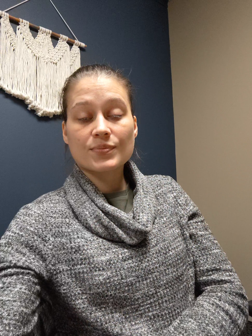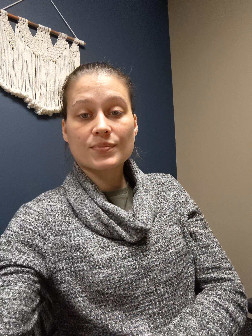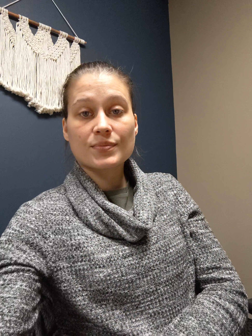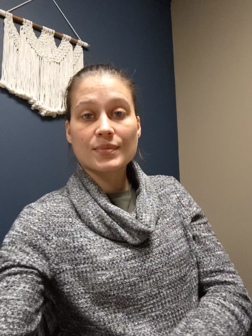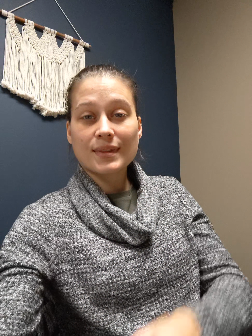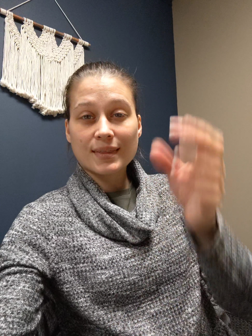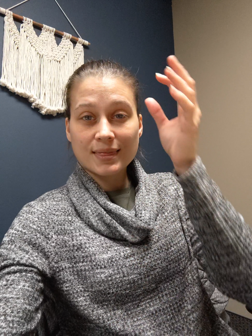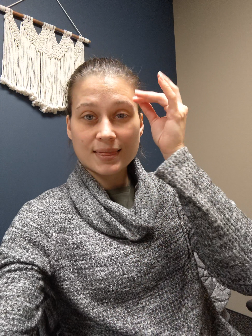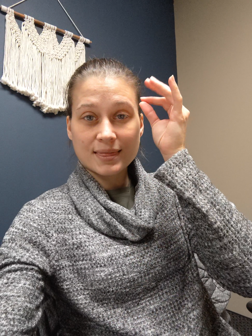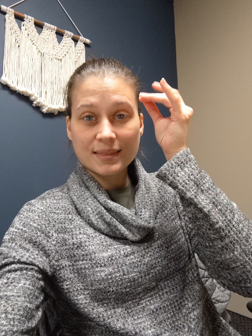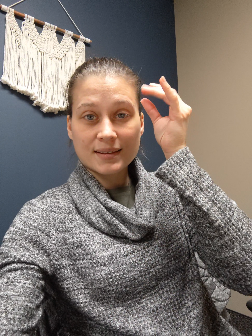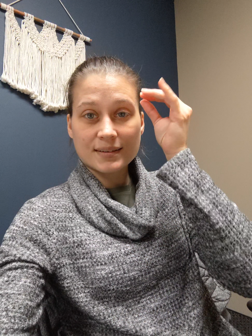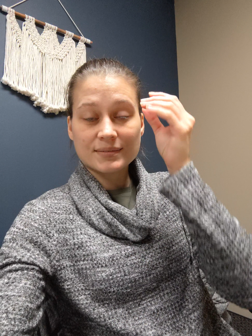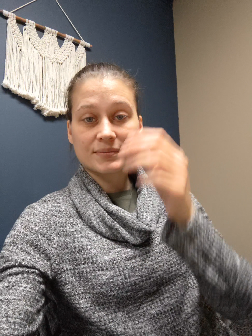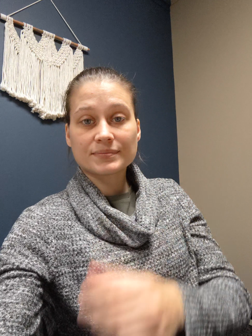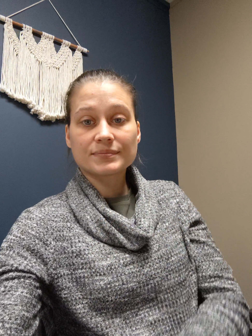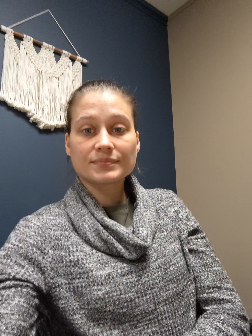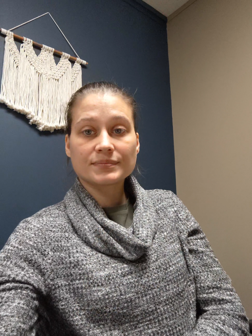think